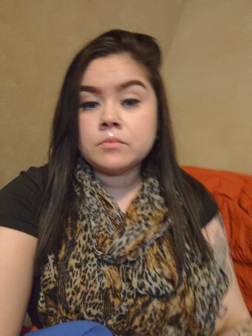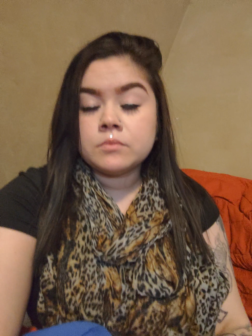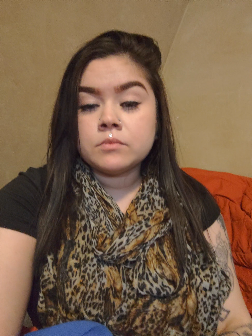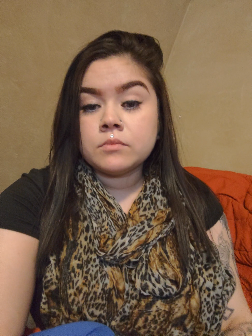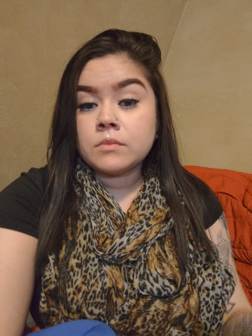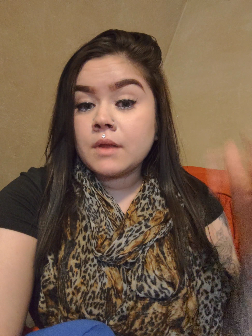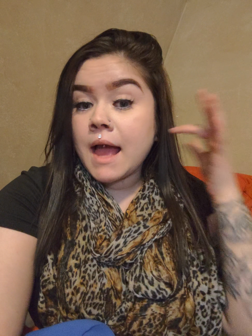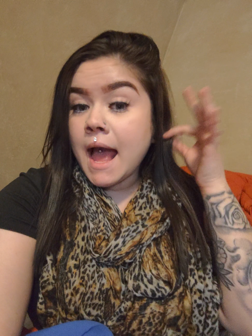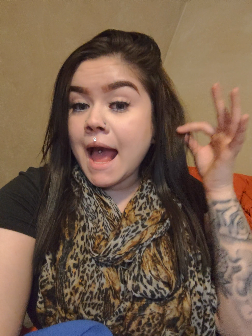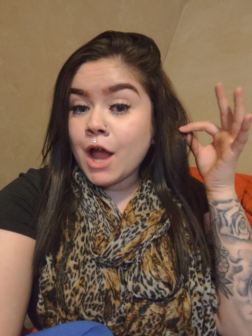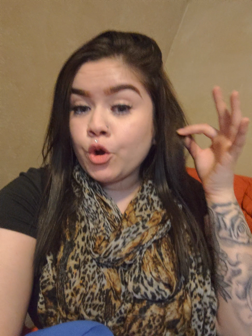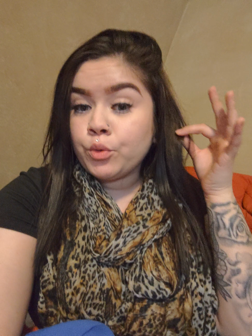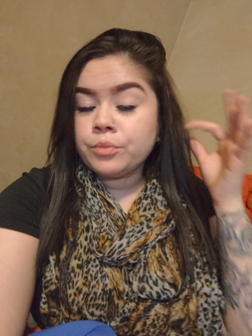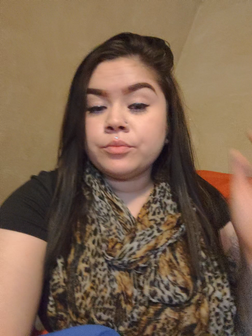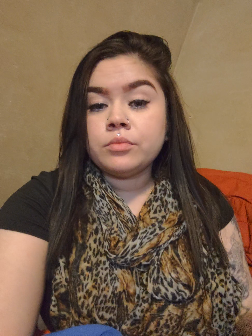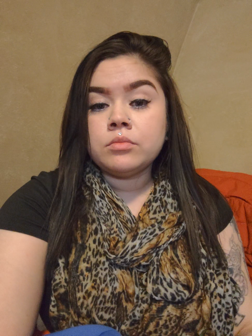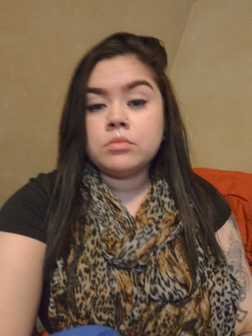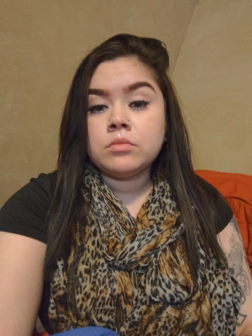hair